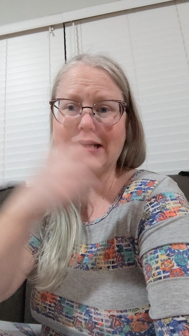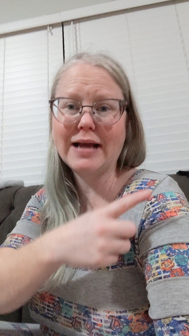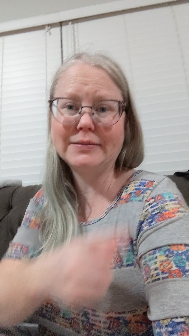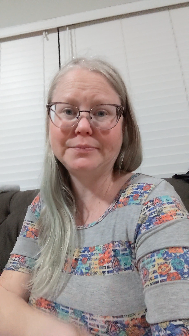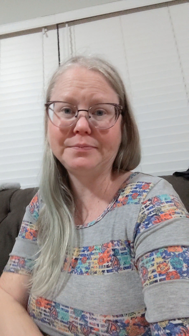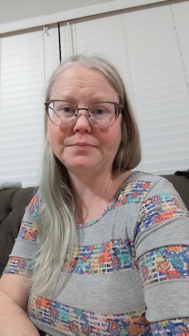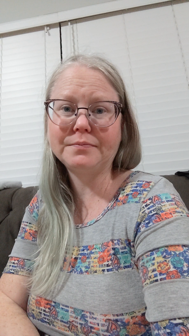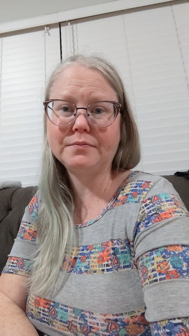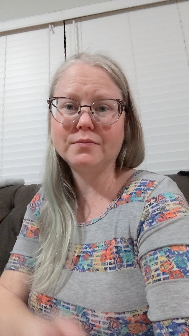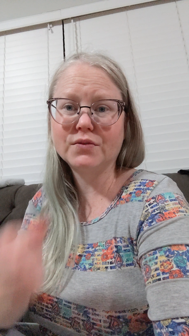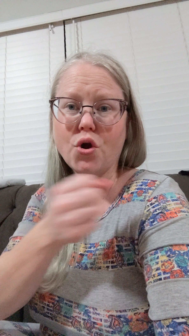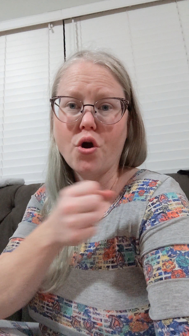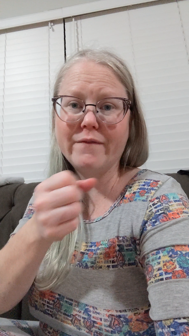coffee